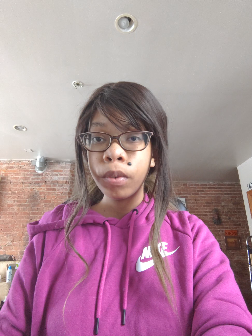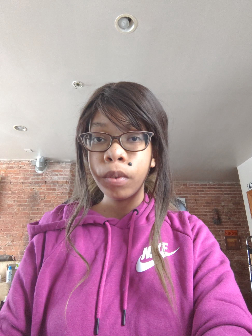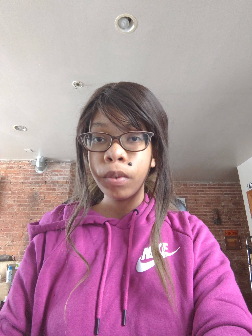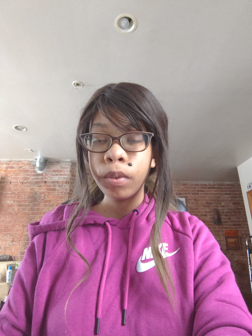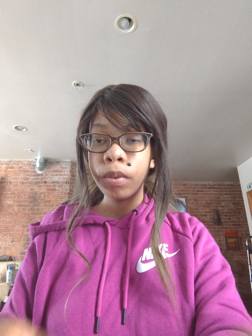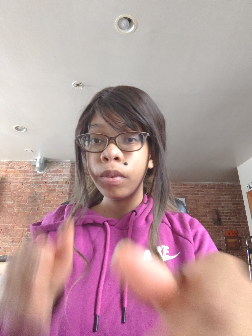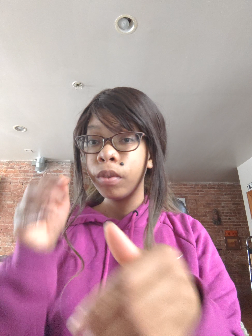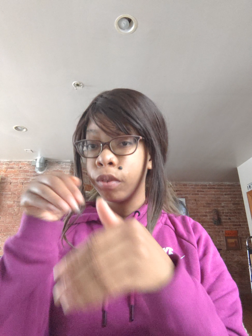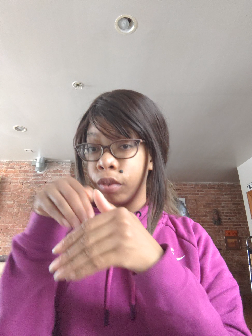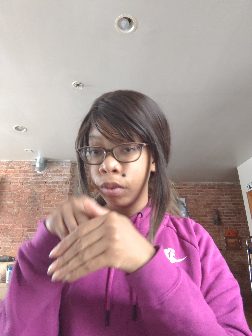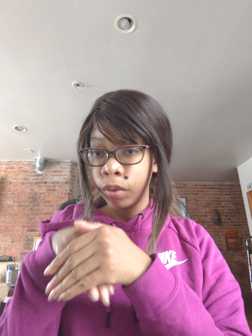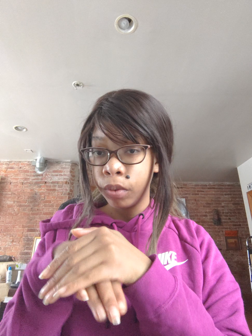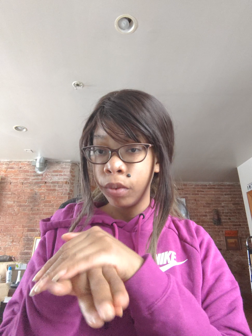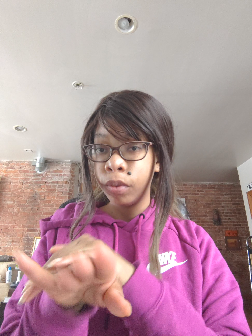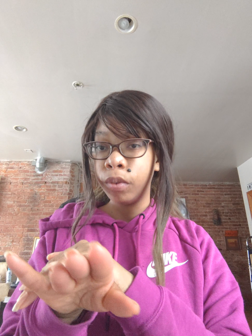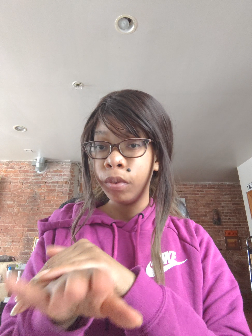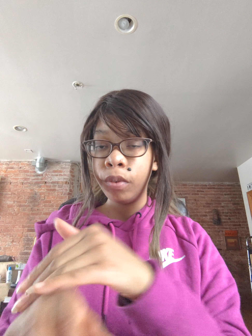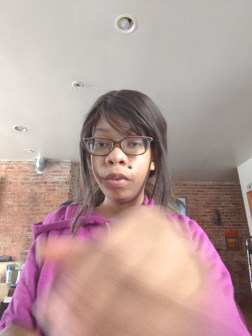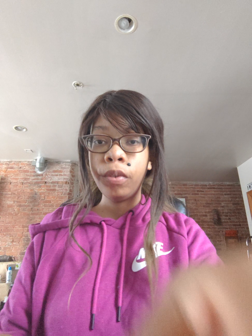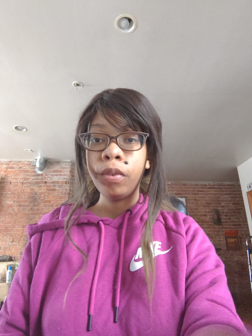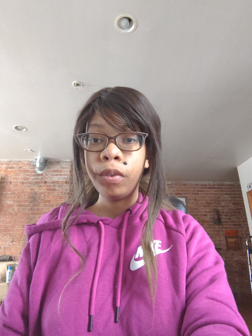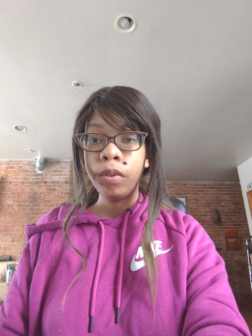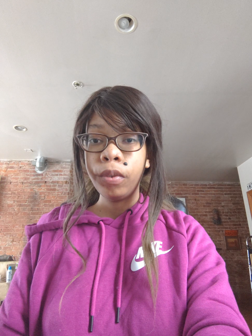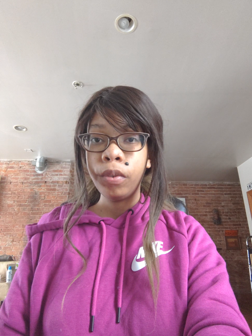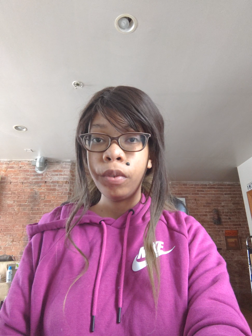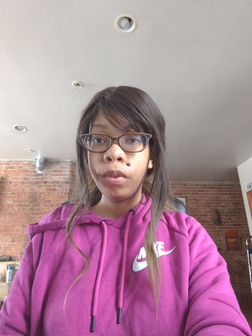into